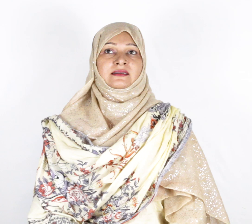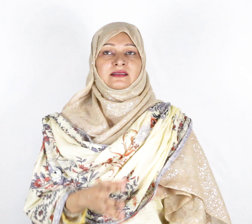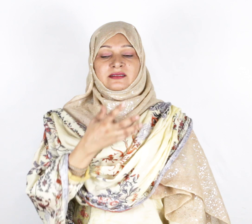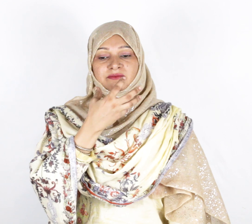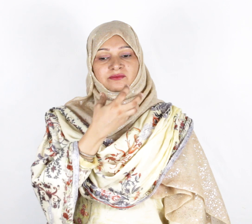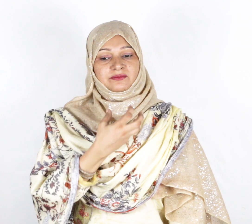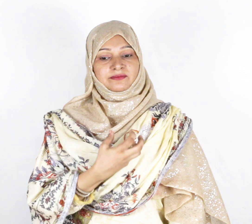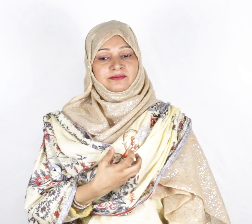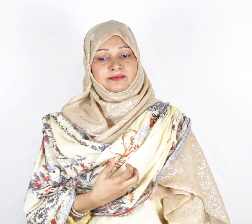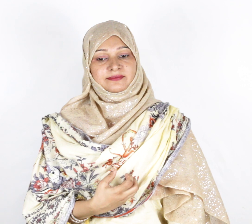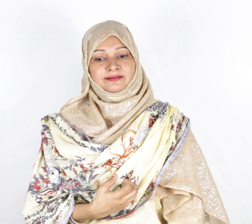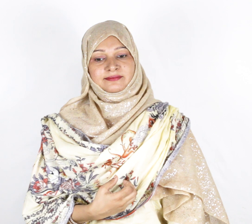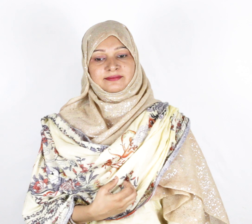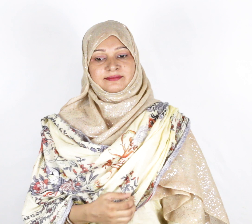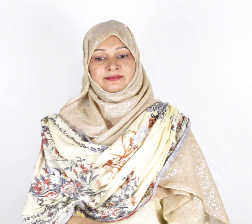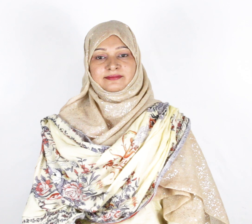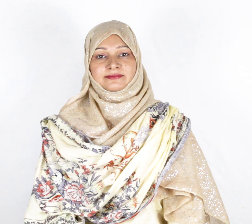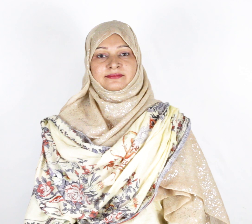sad